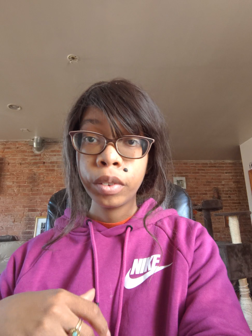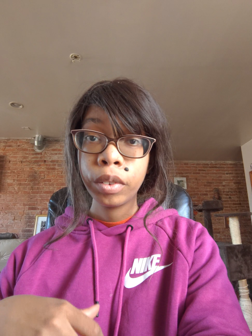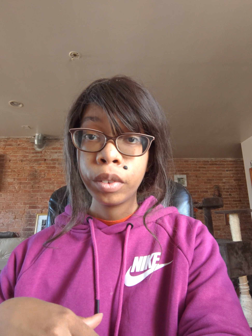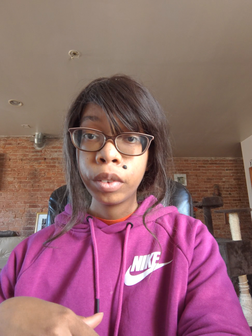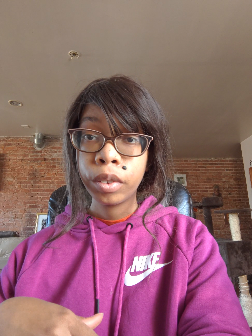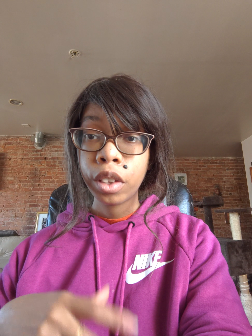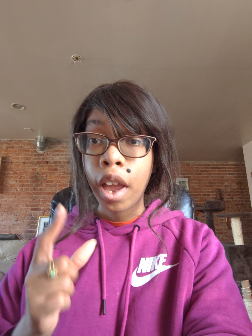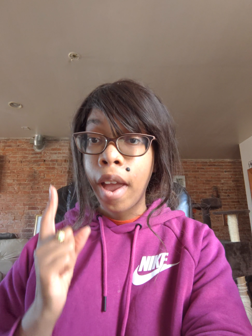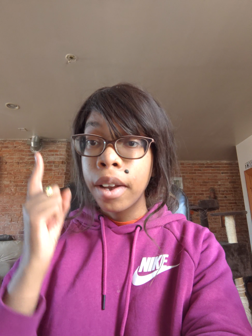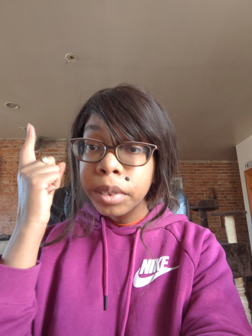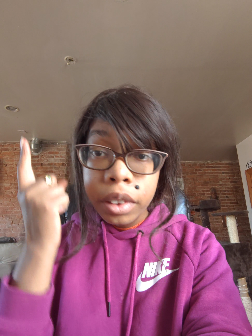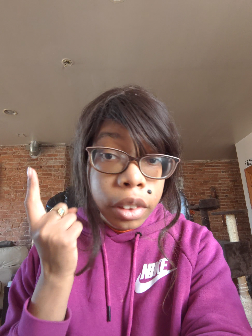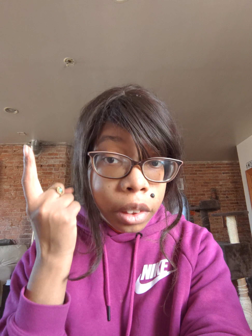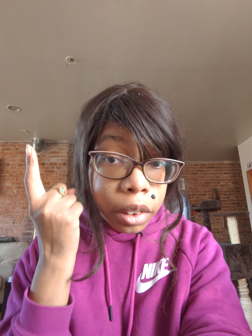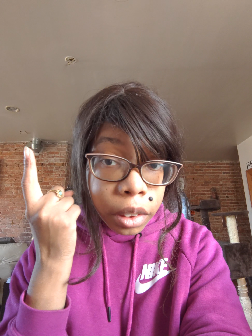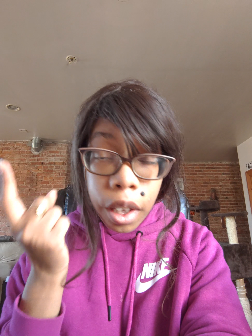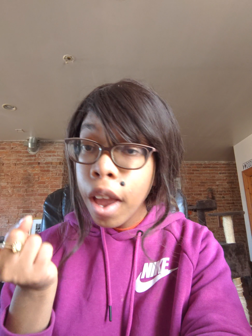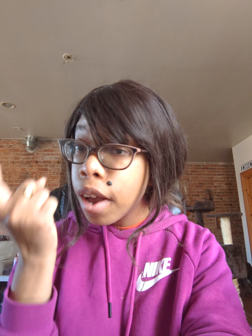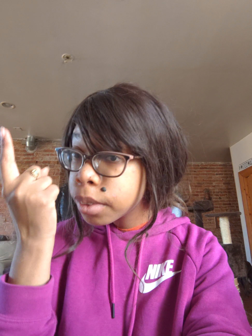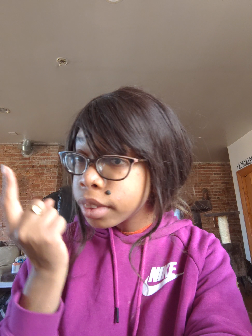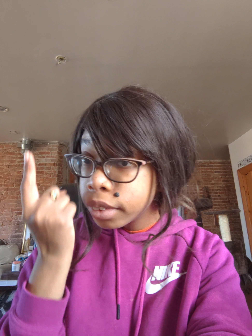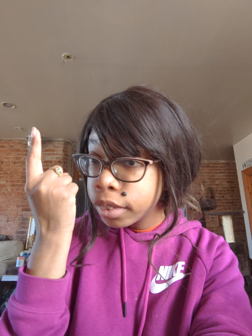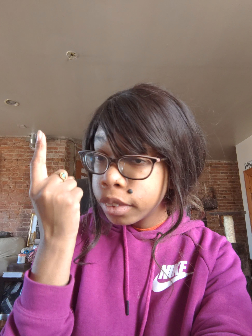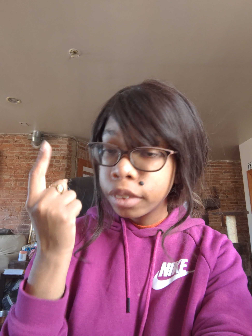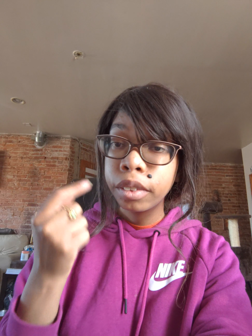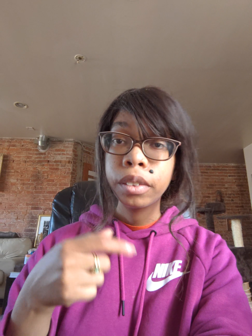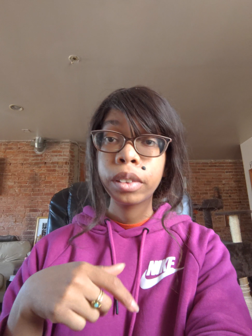up